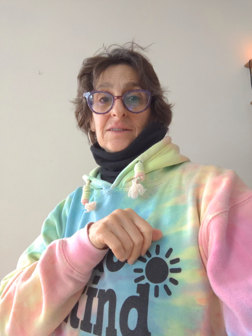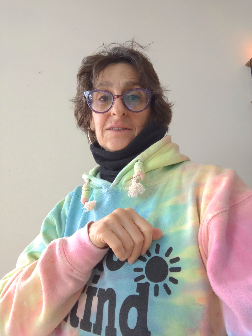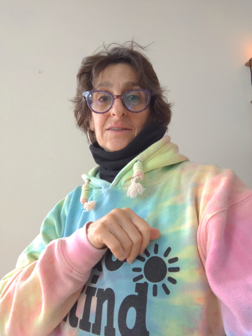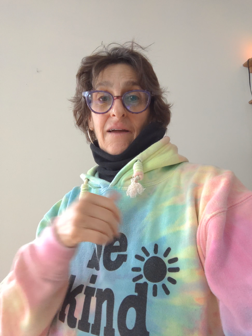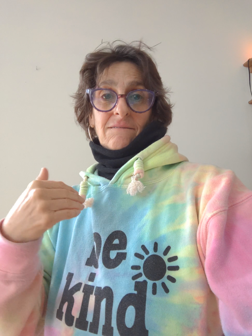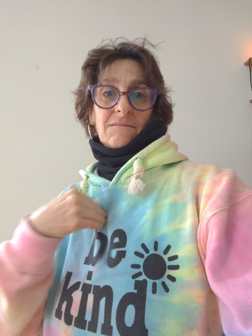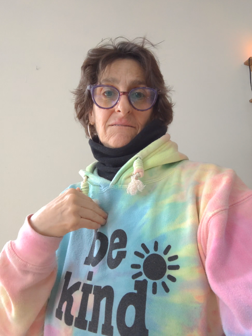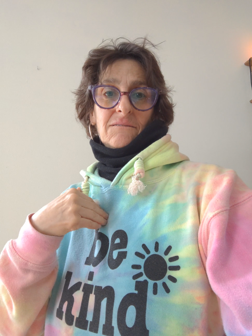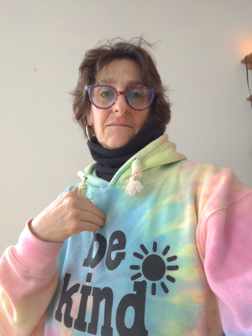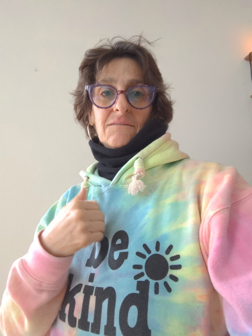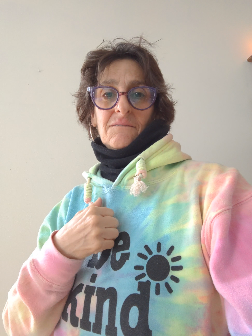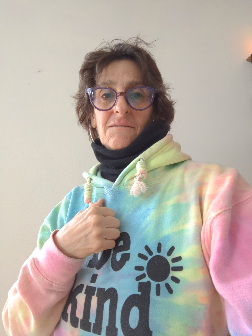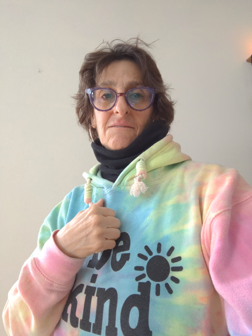have